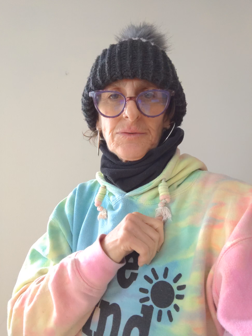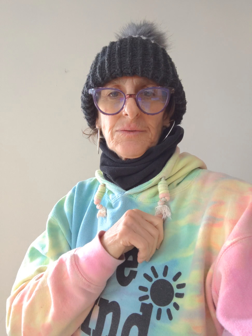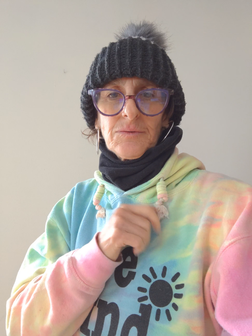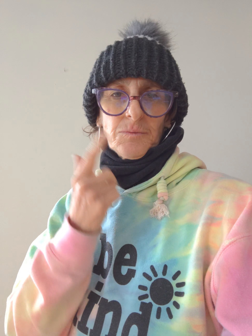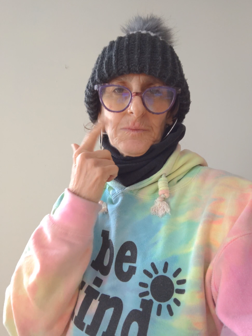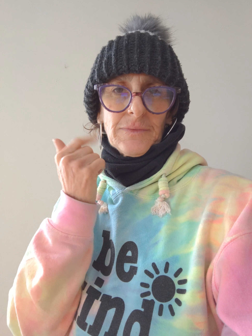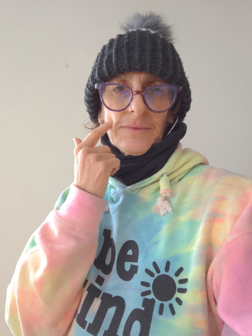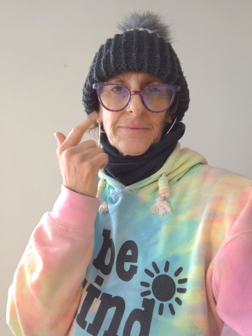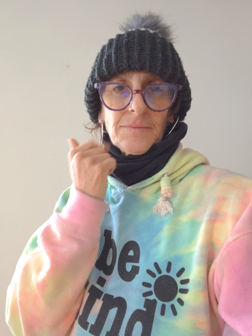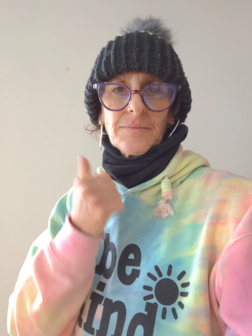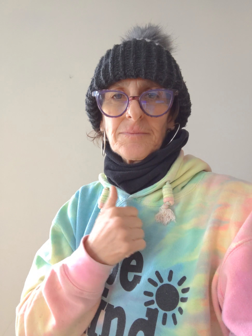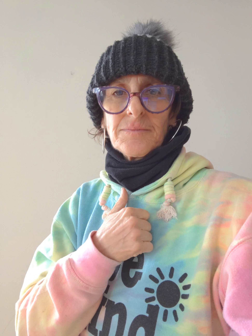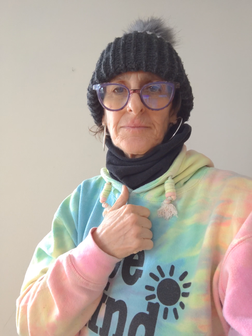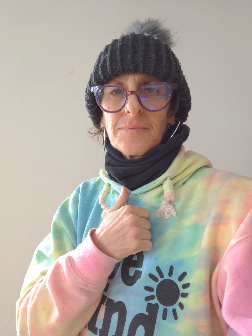cry